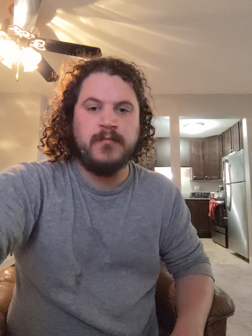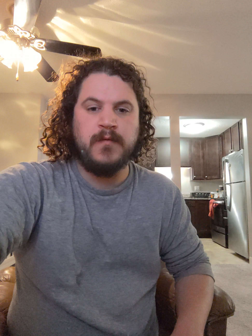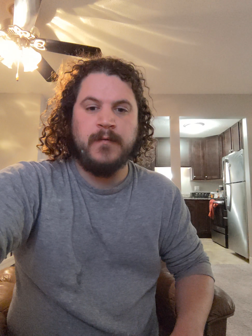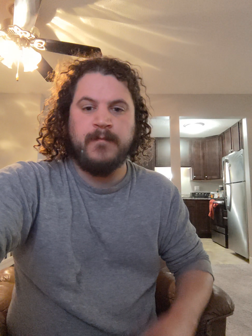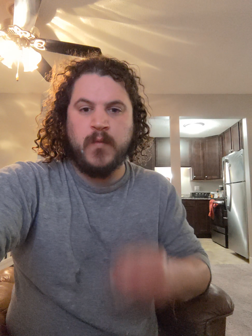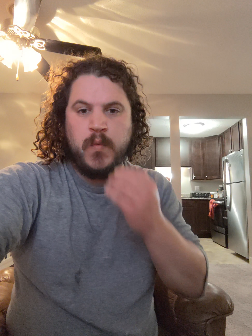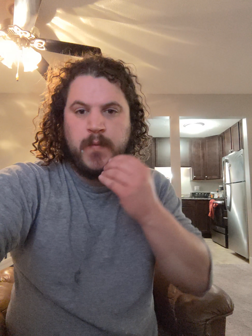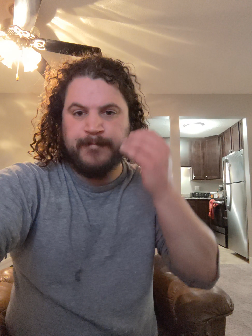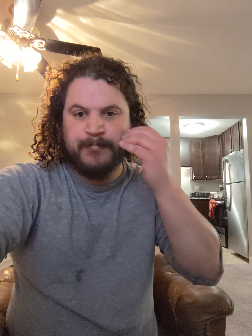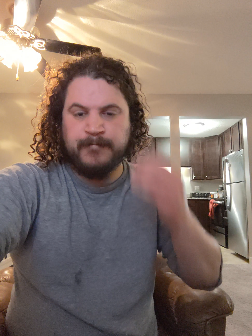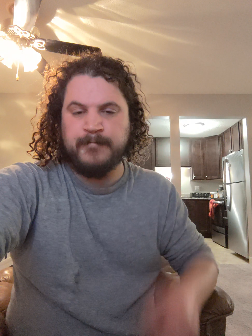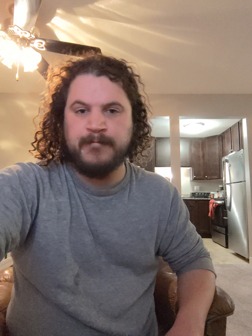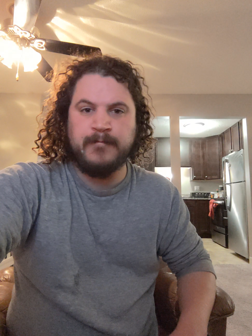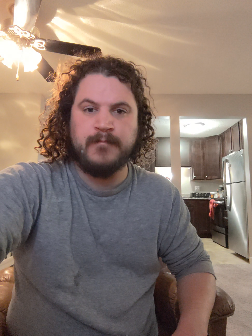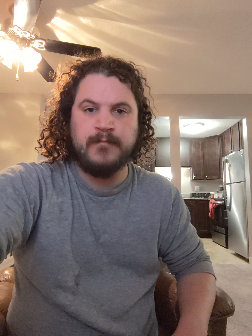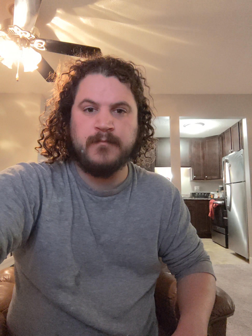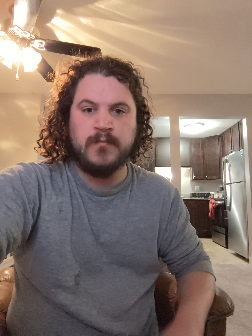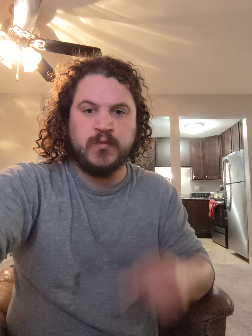home